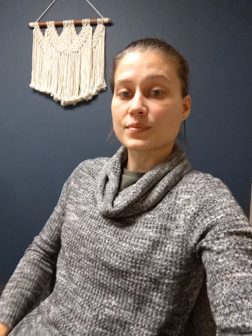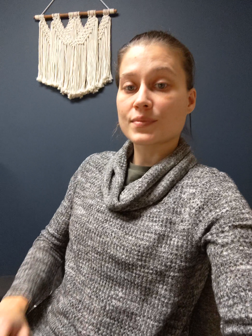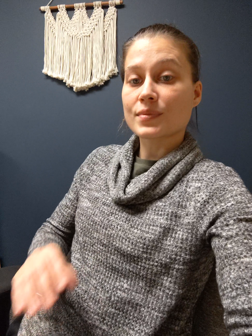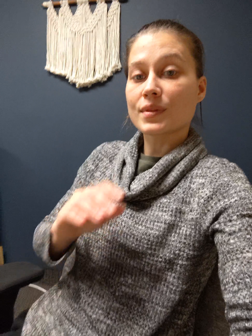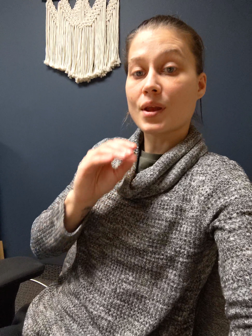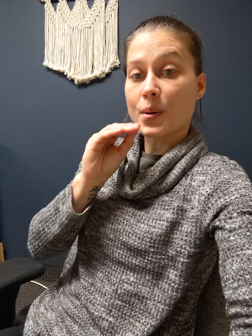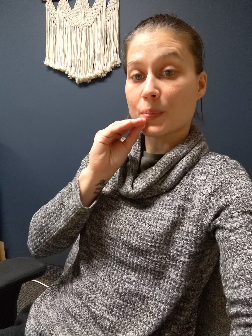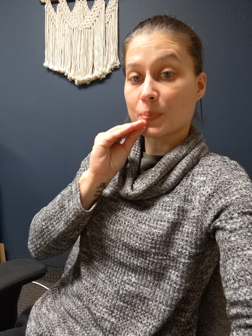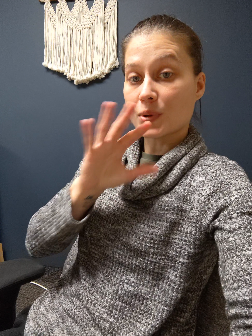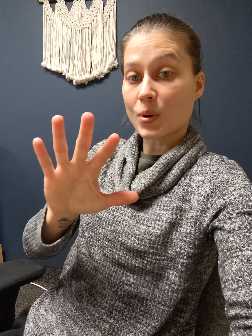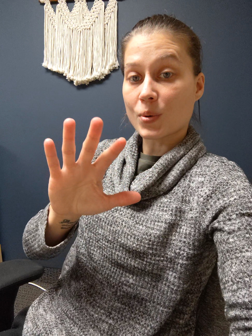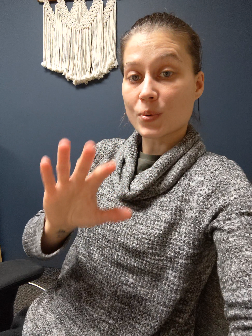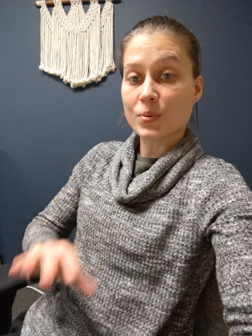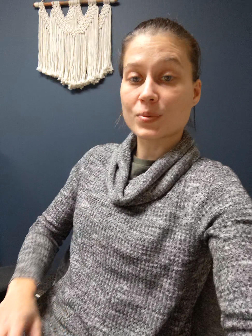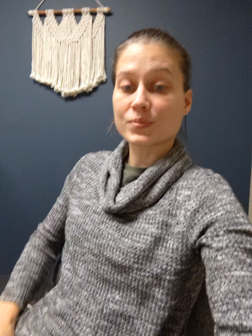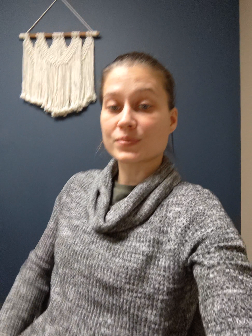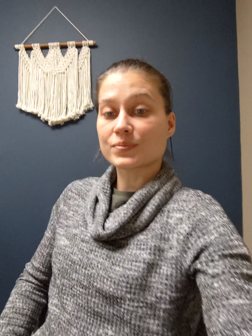blow